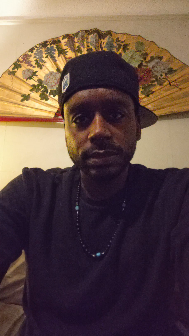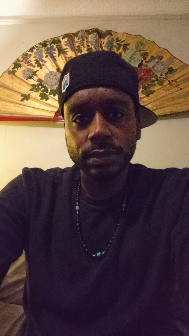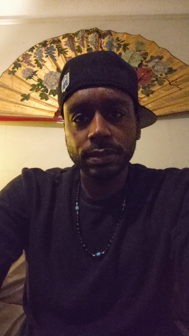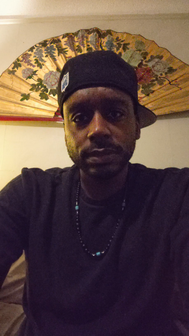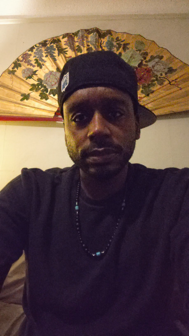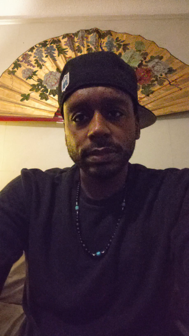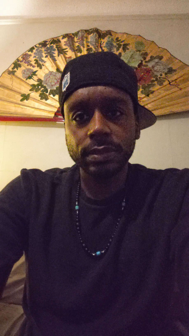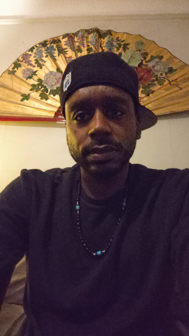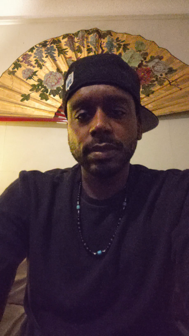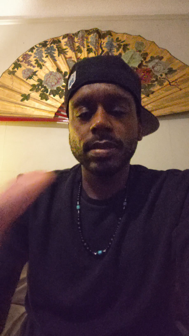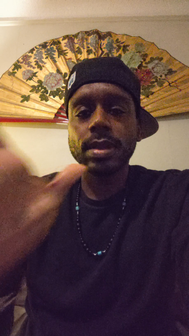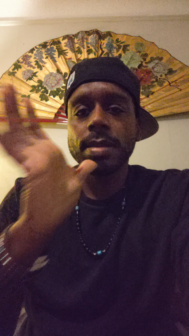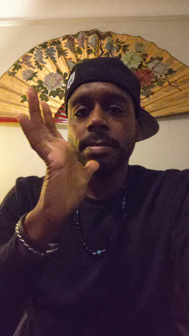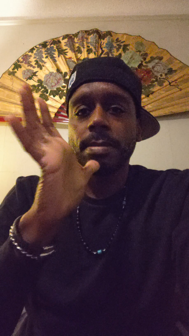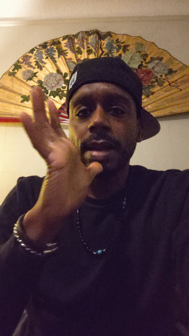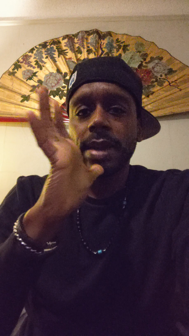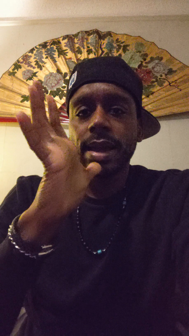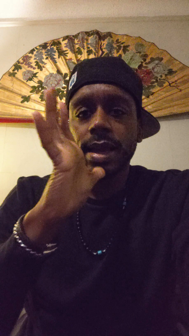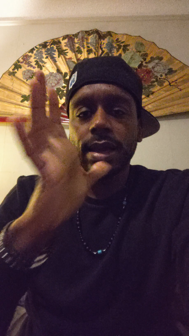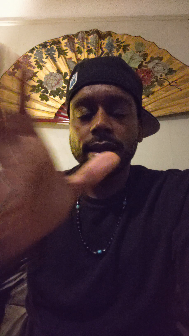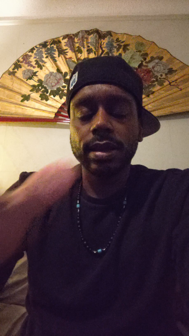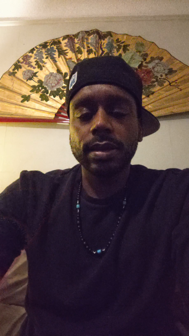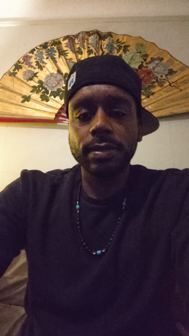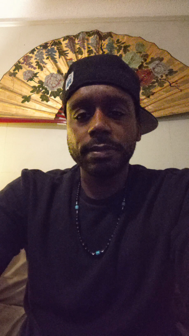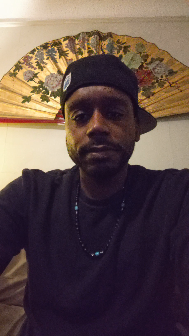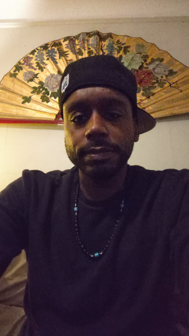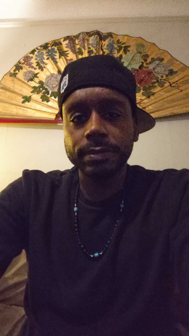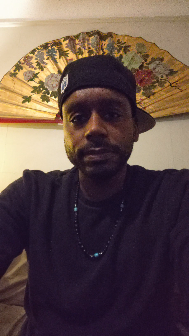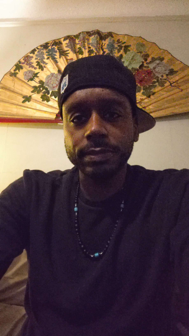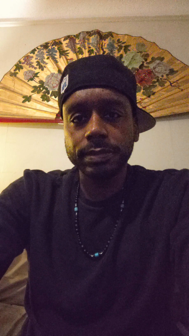mommy